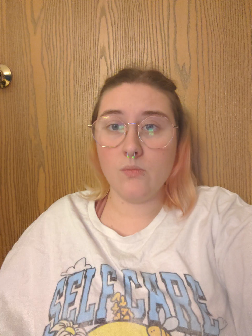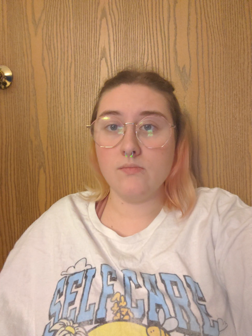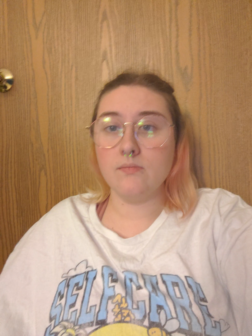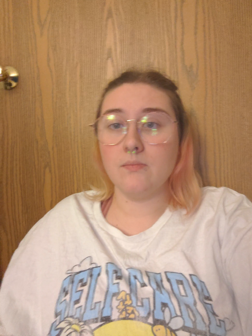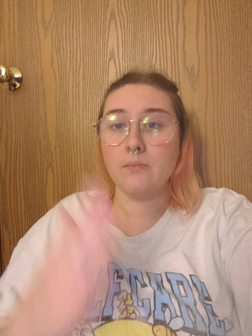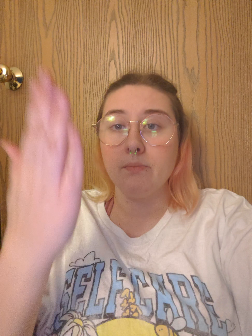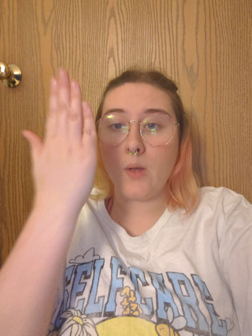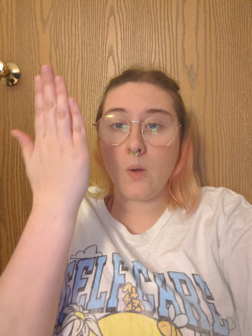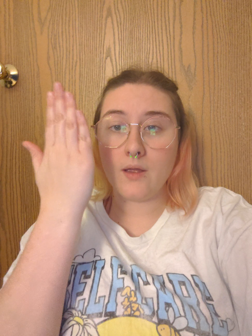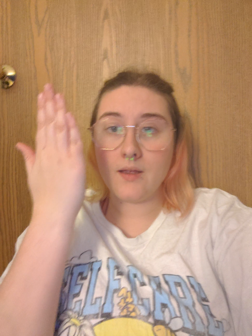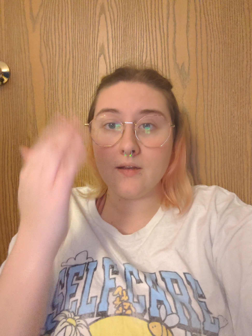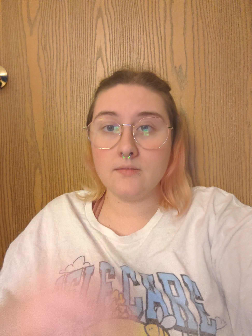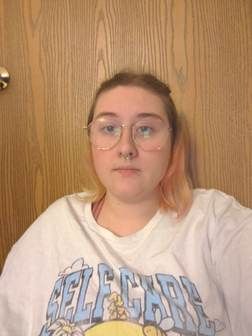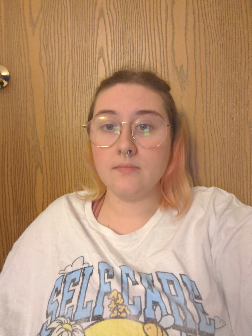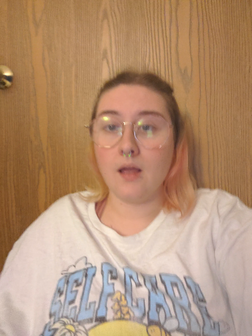morning